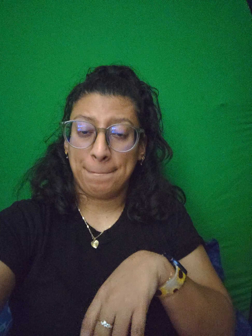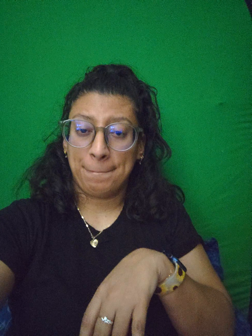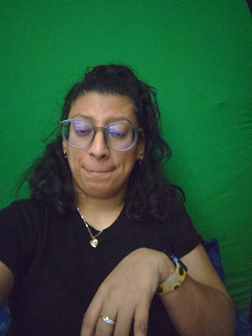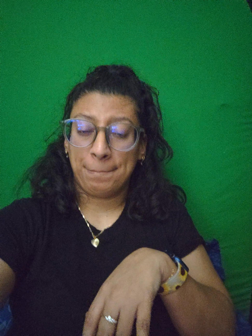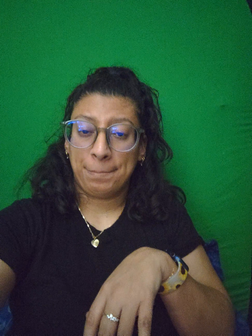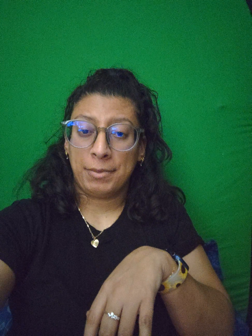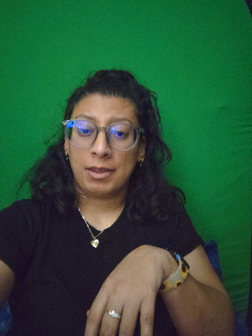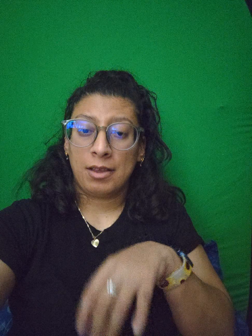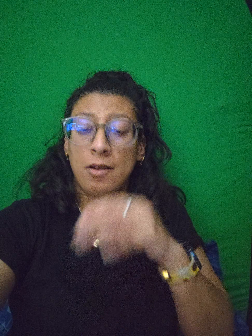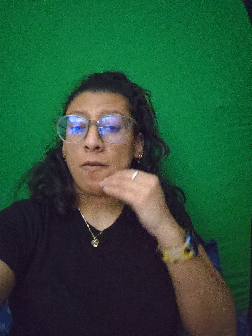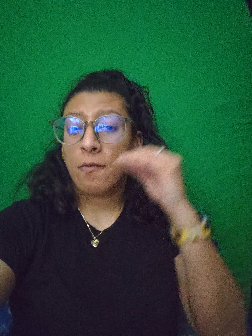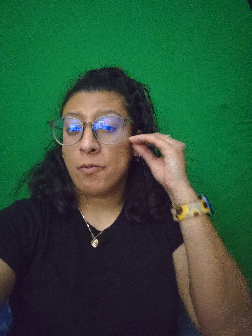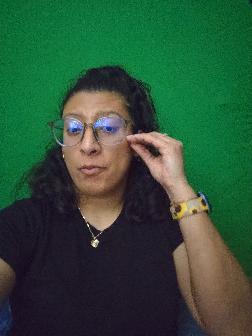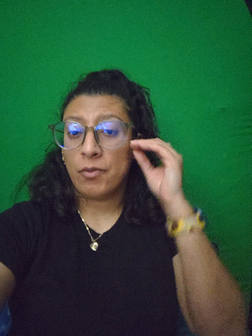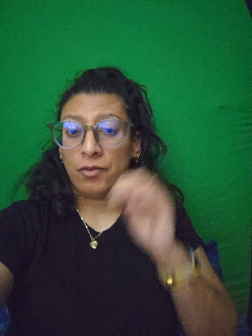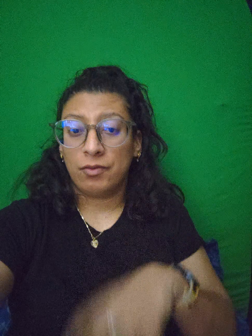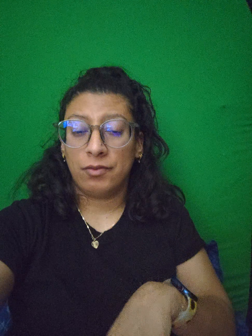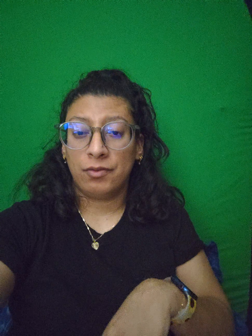home